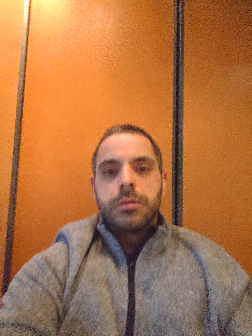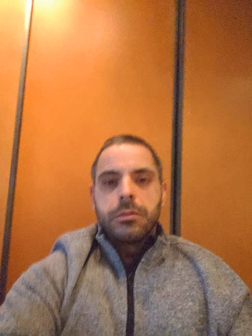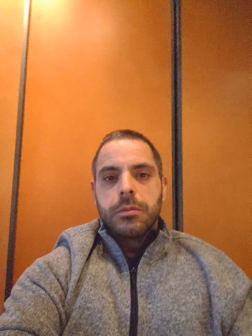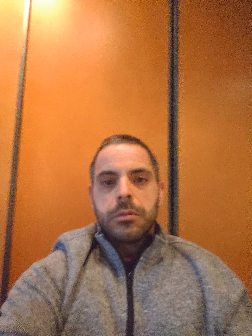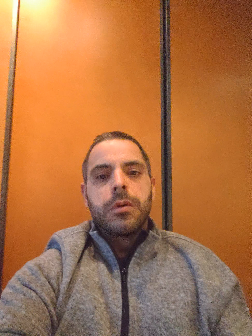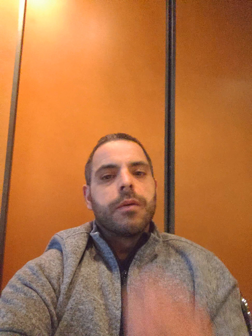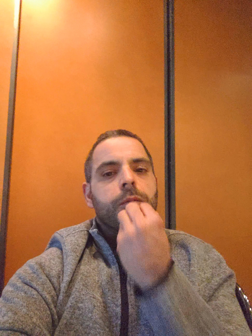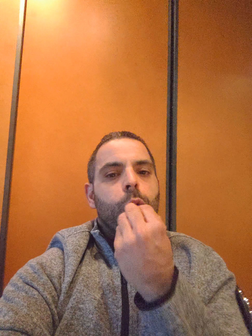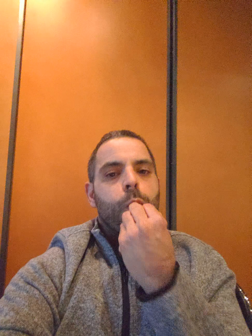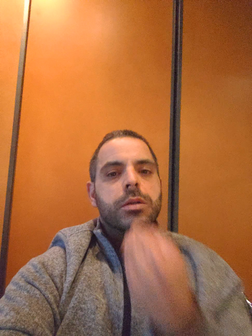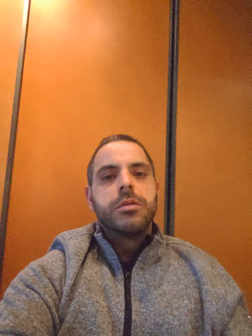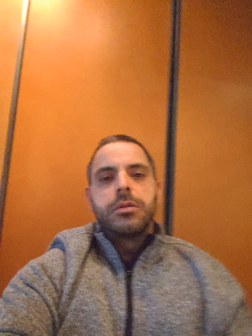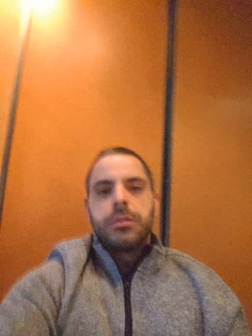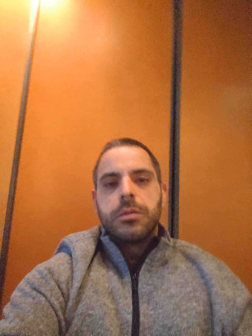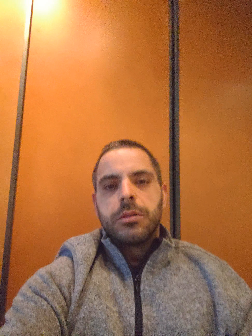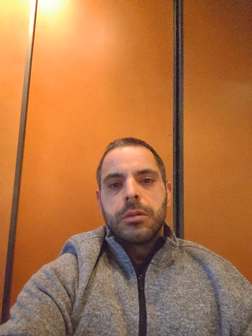food